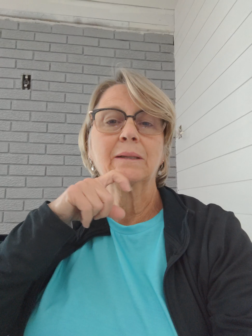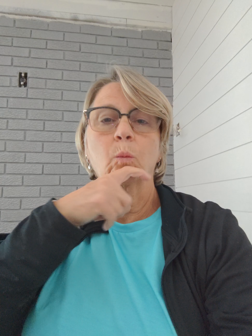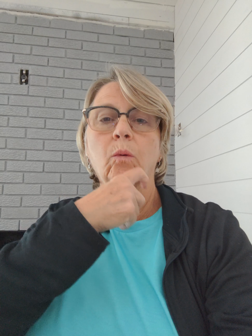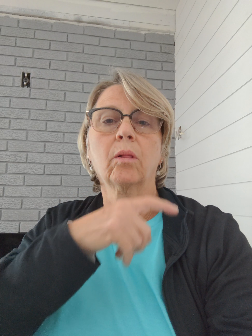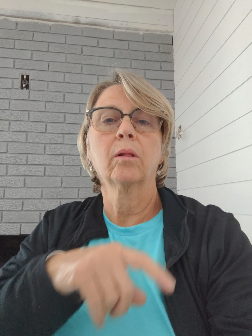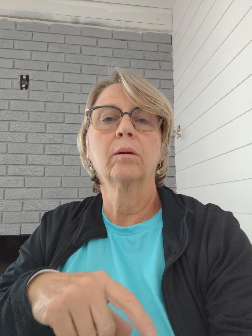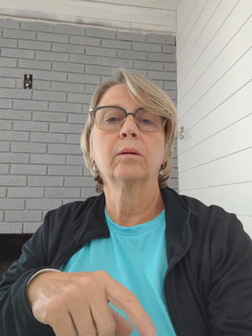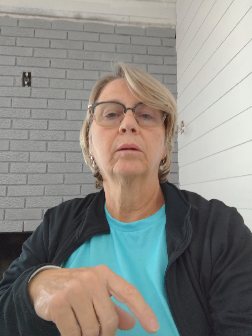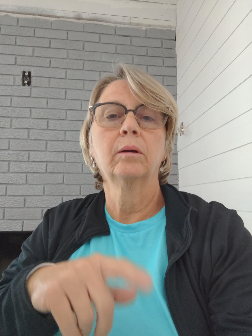cereal